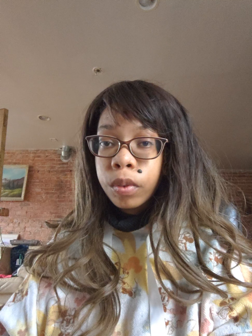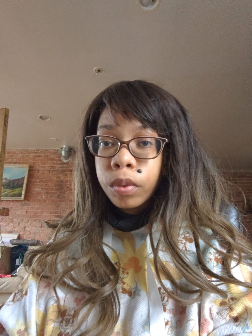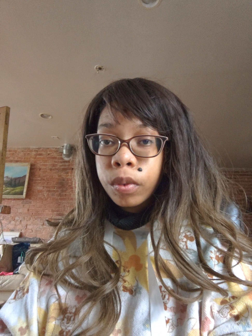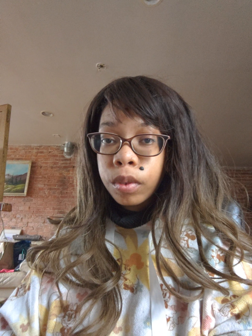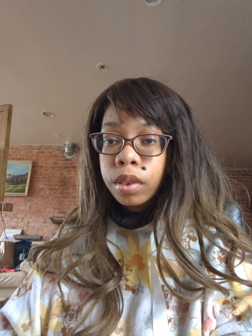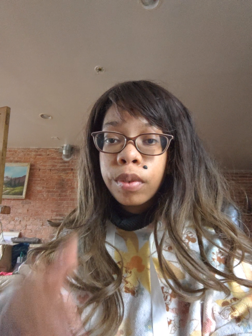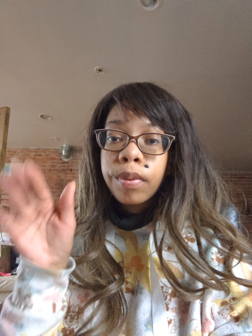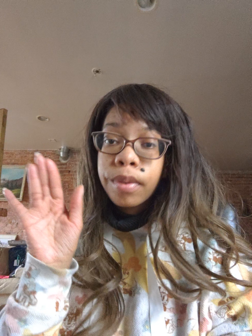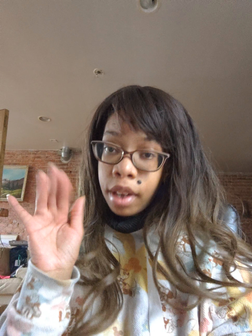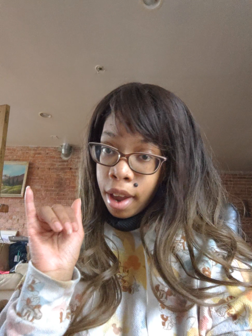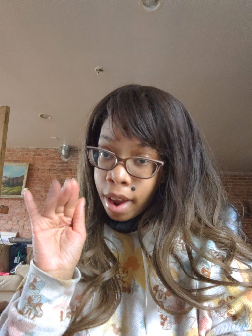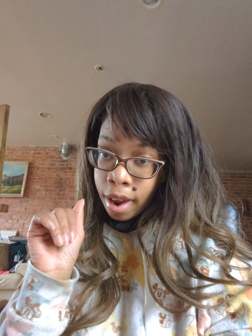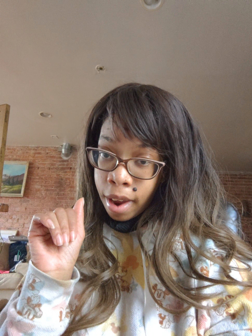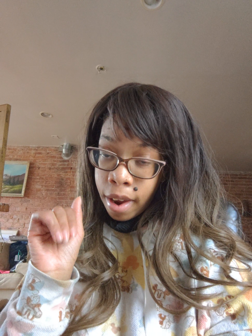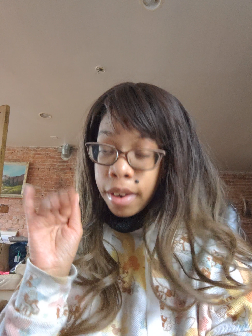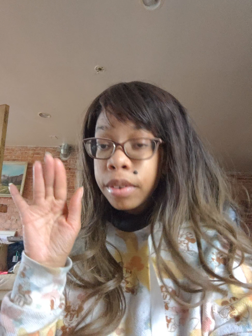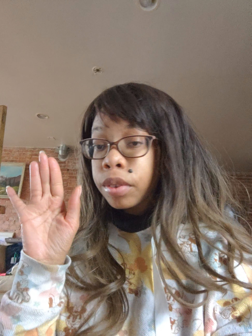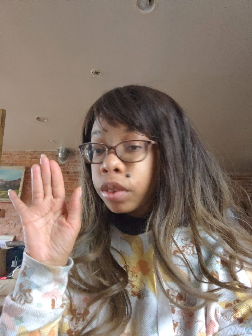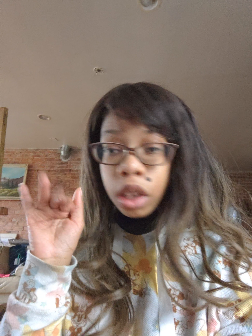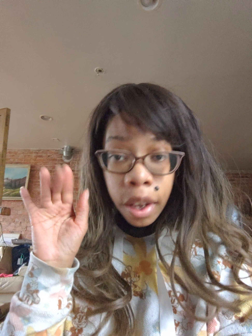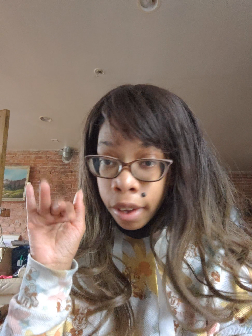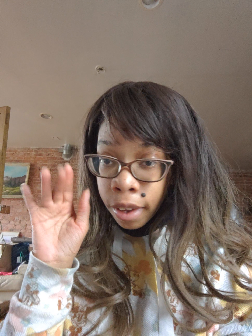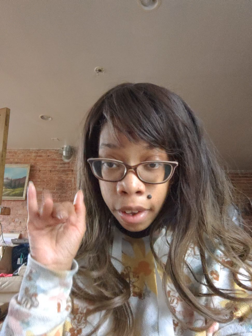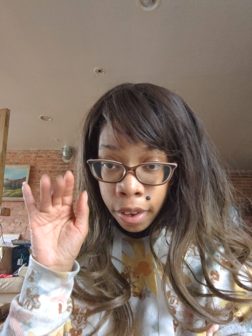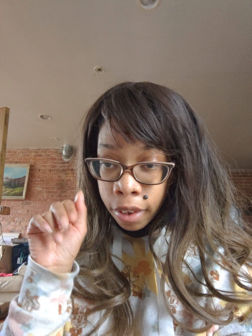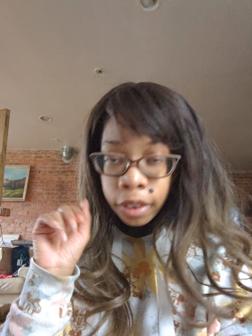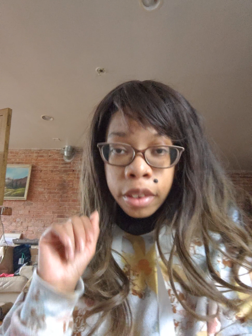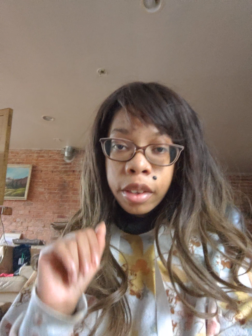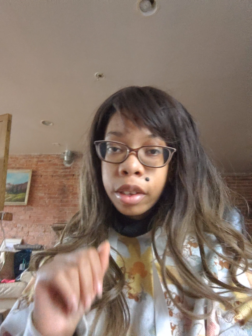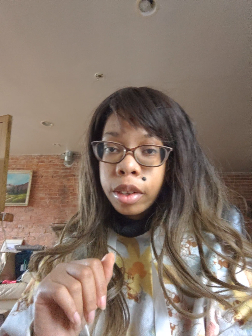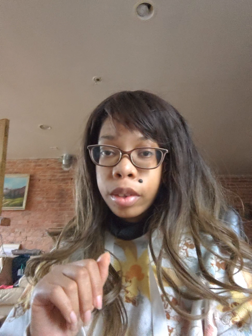bye